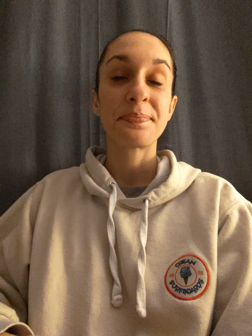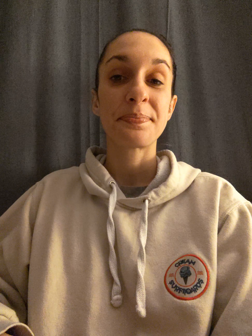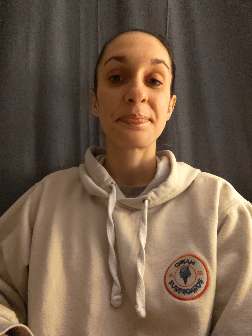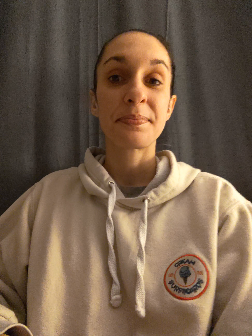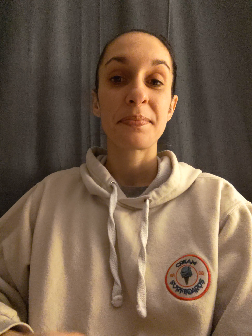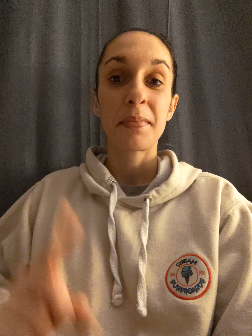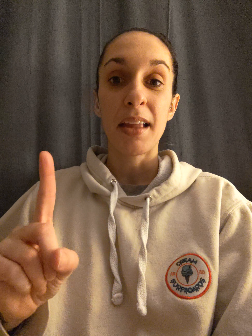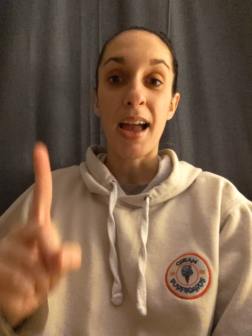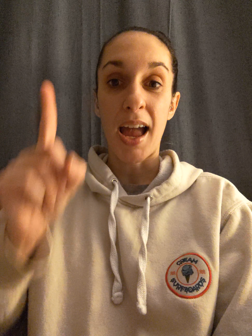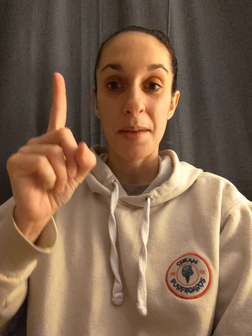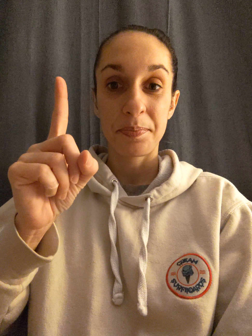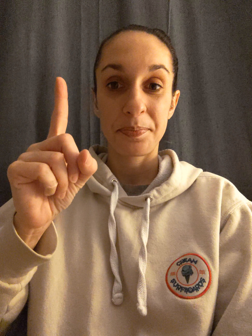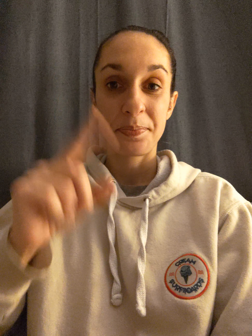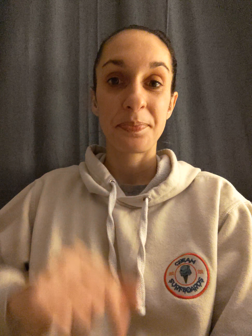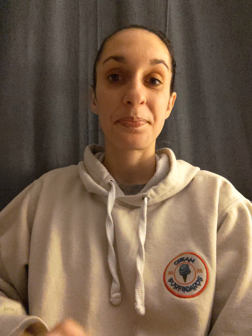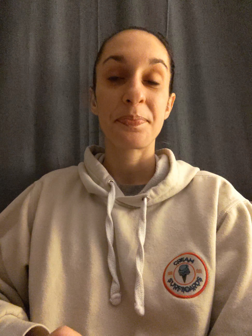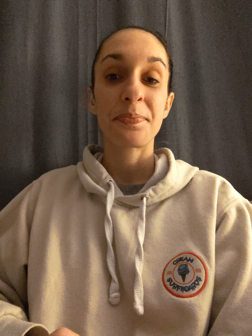up